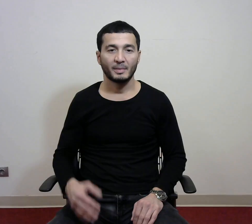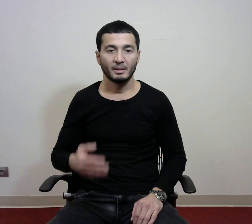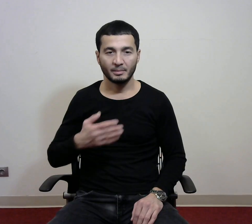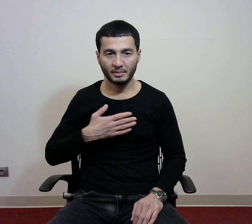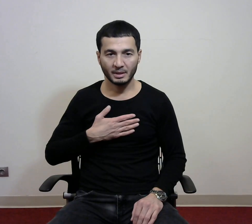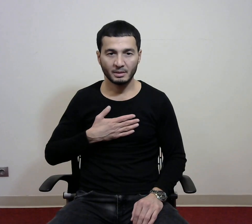mən